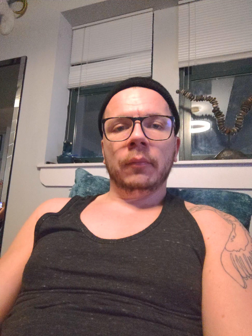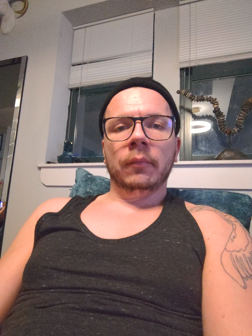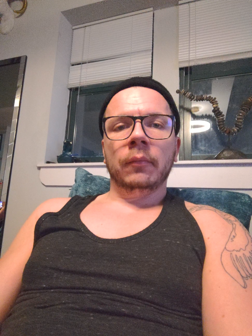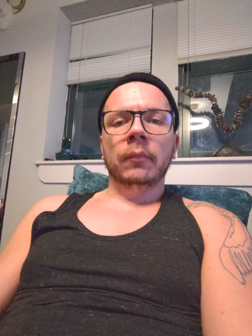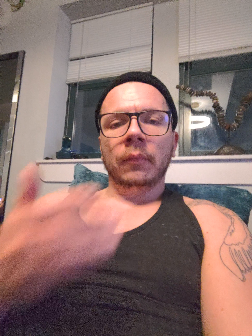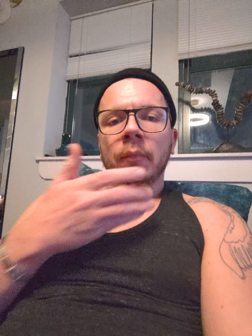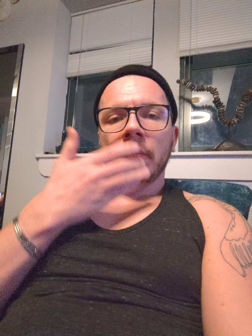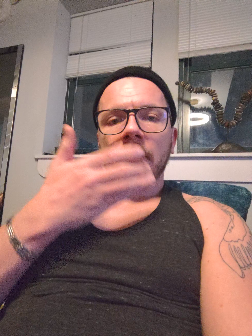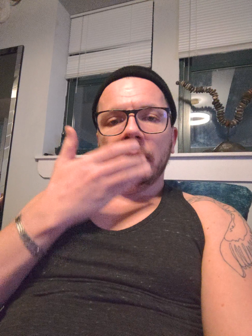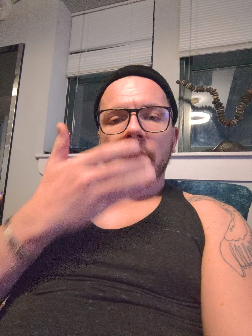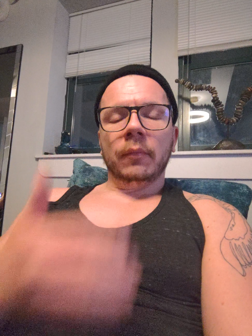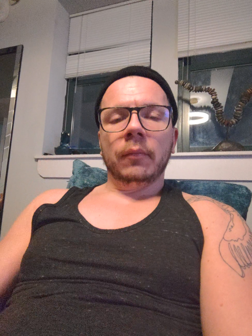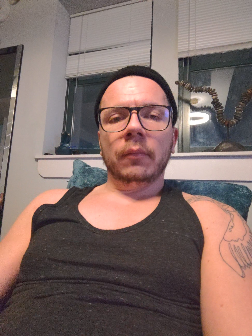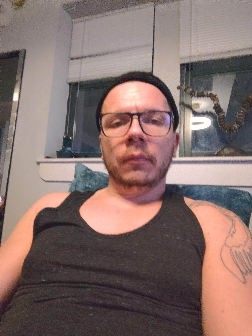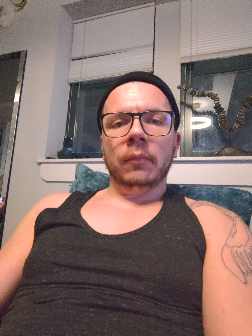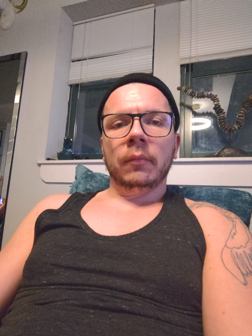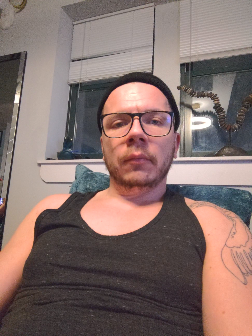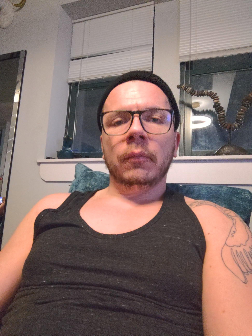cereal